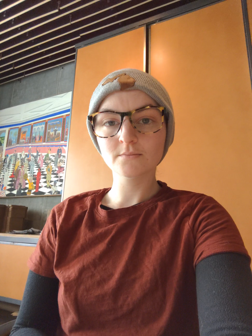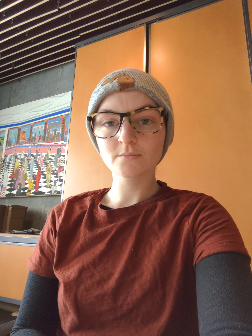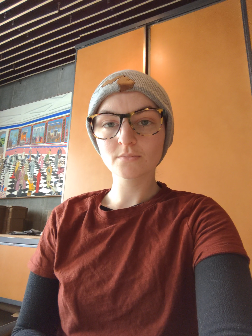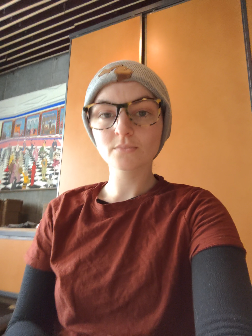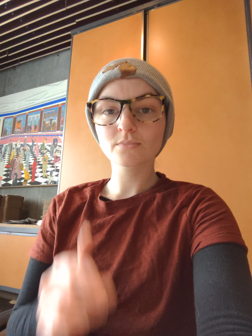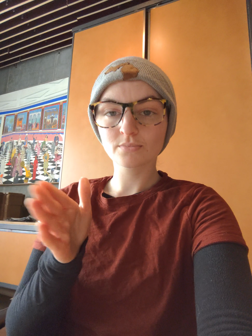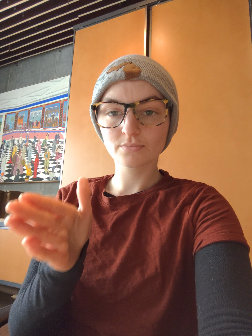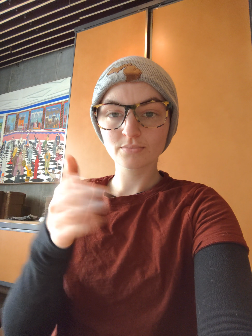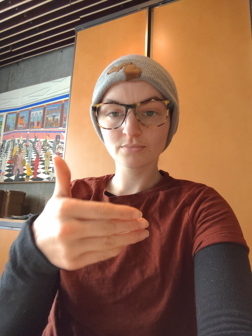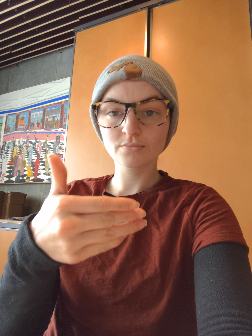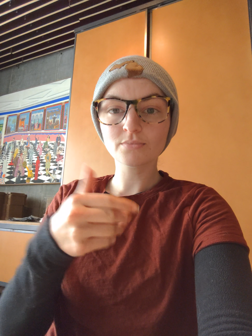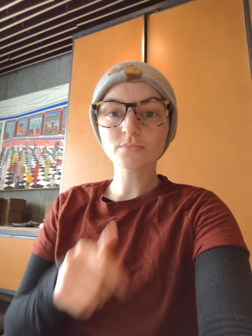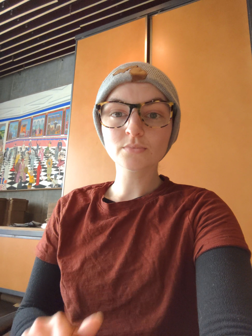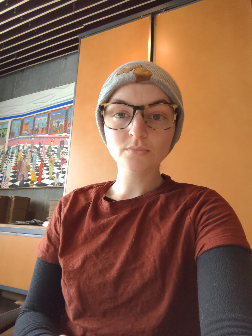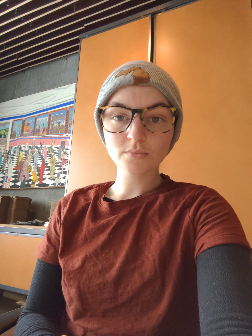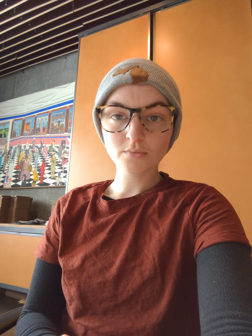room